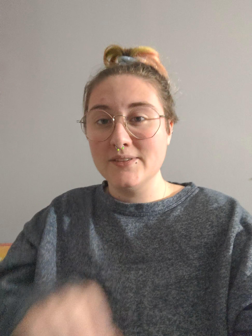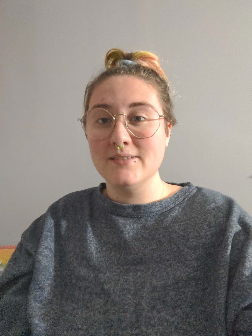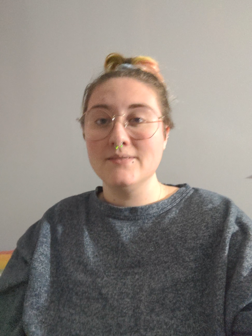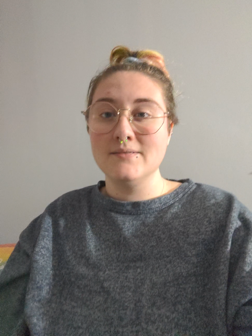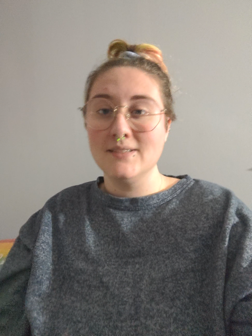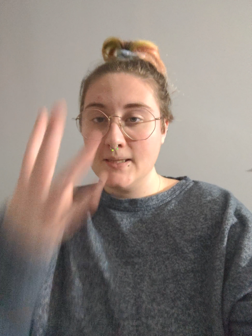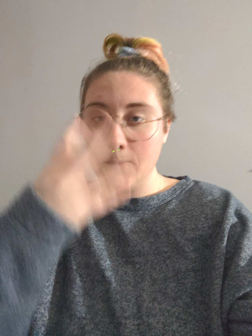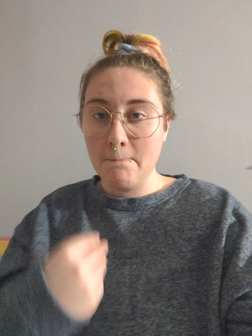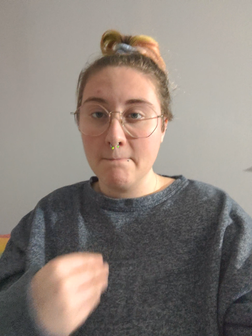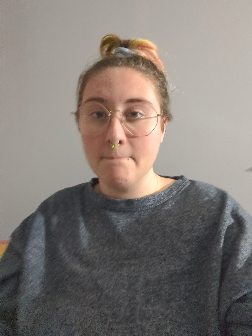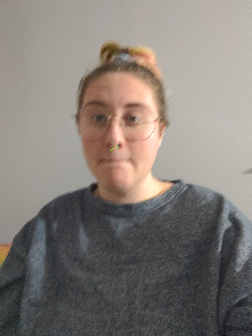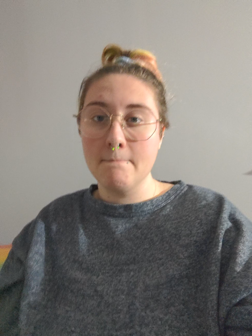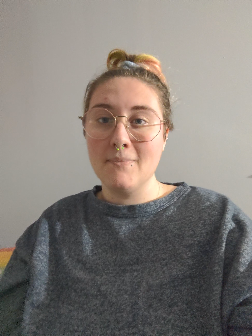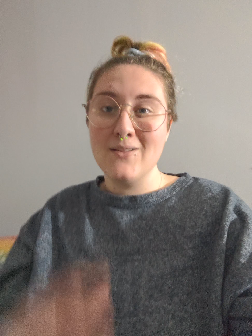sleep